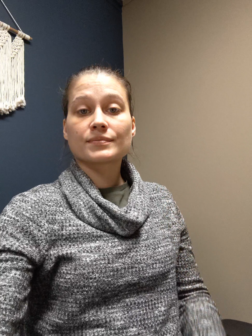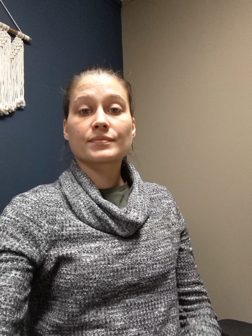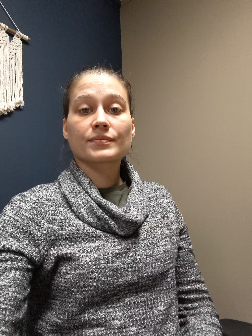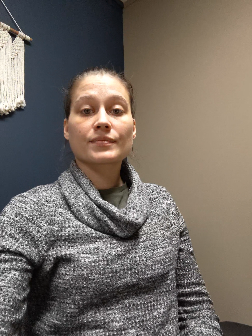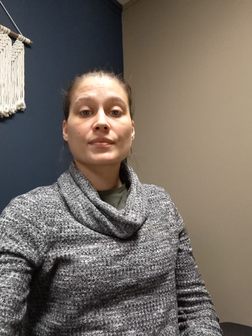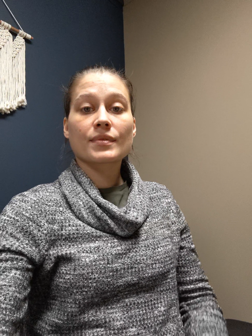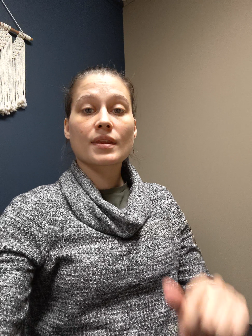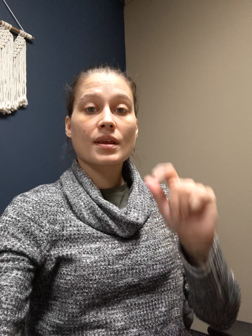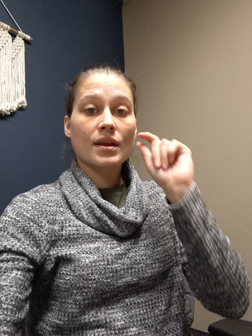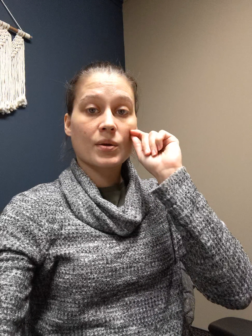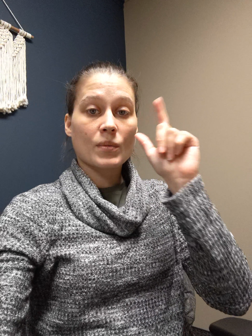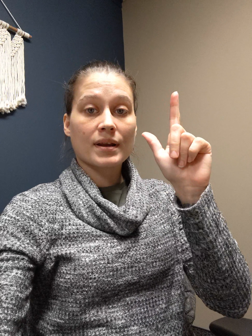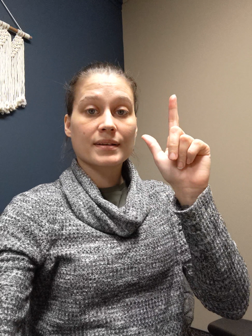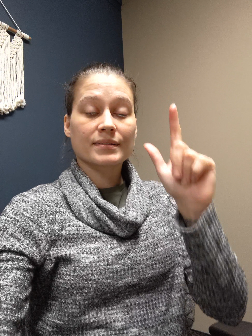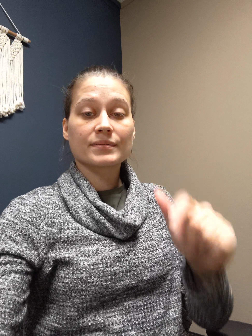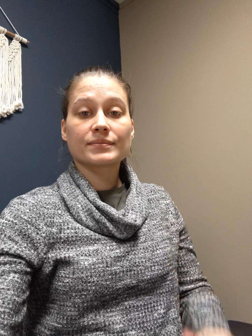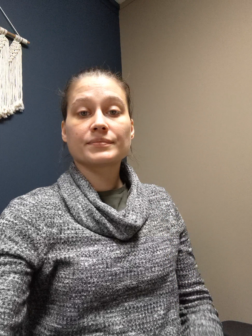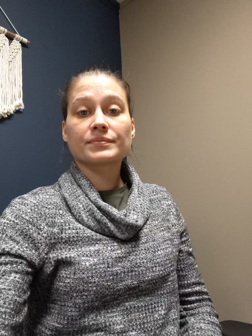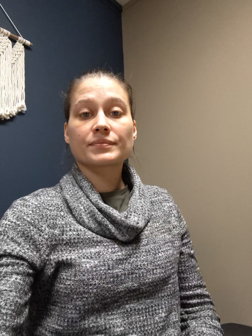awake